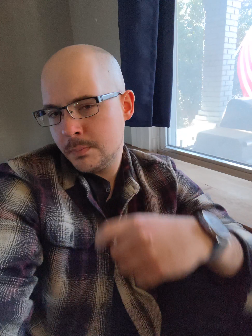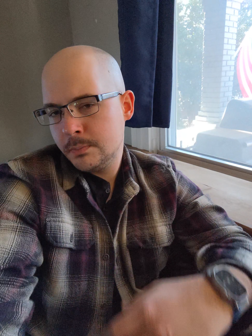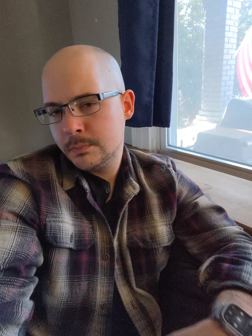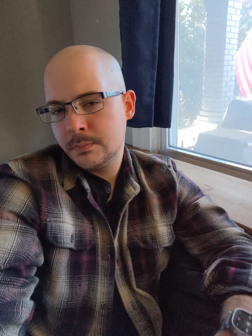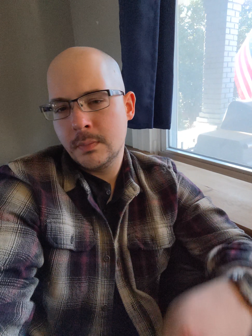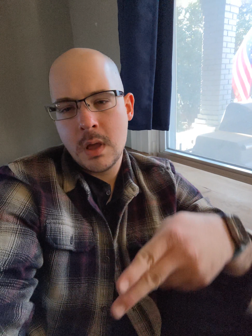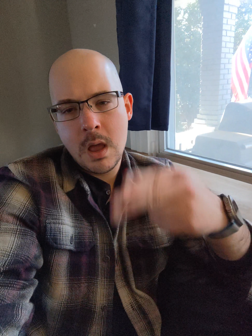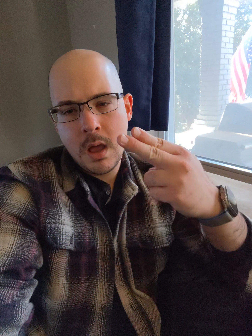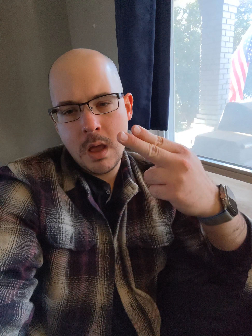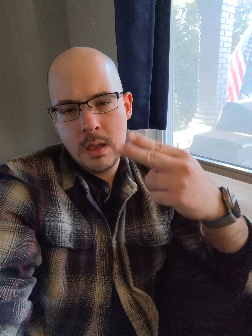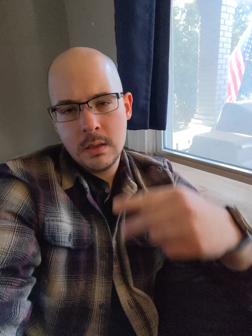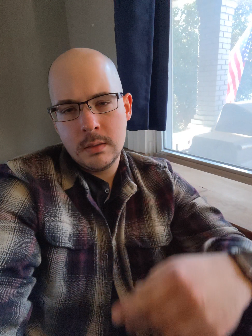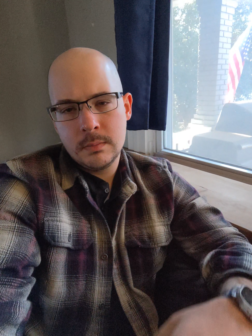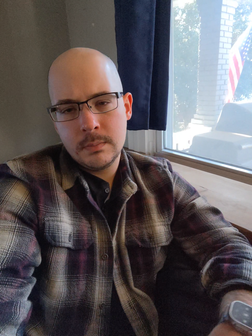high